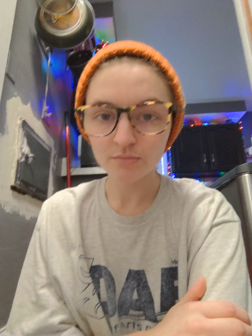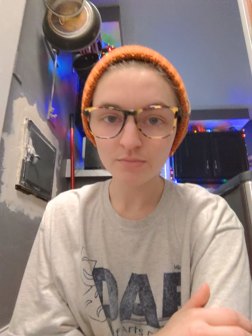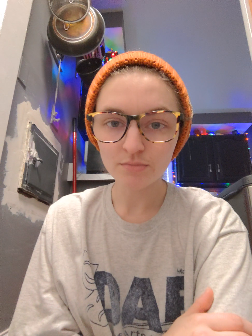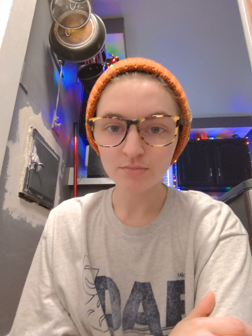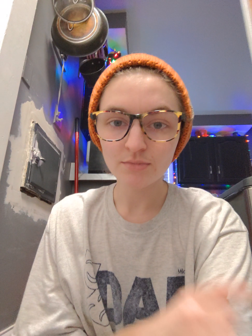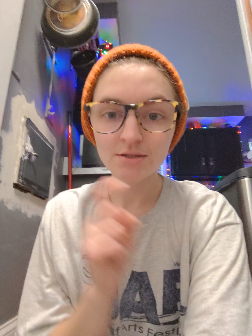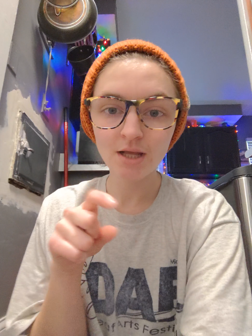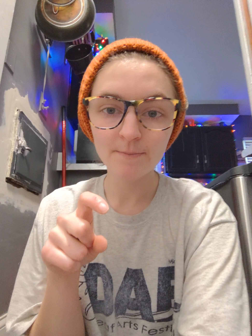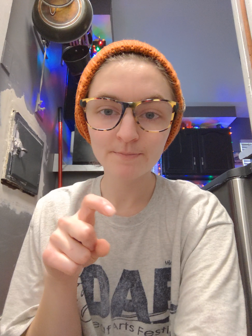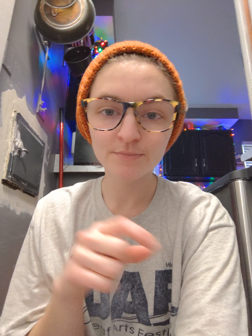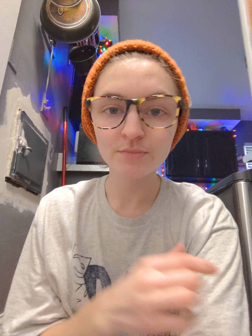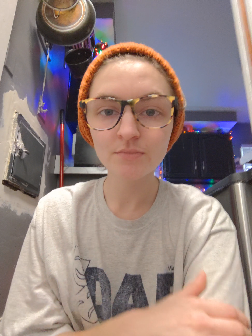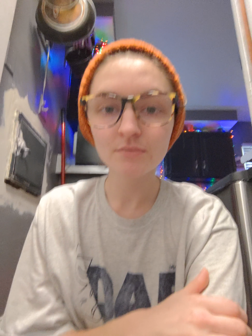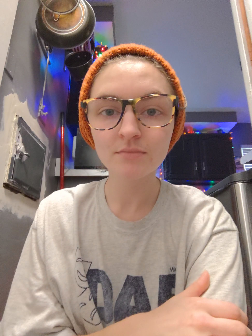time